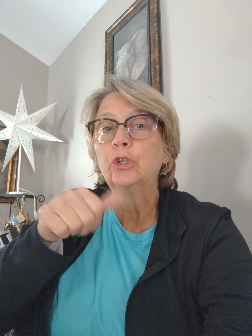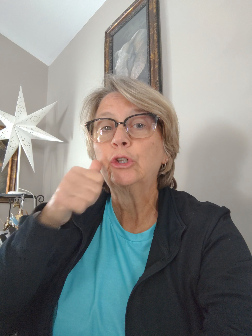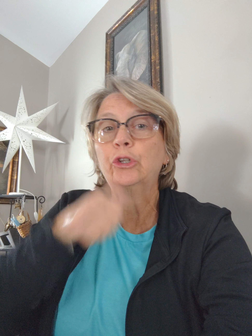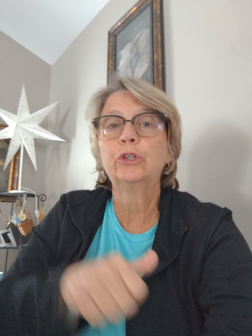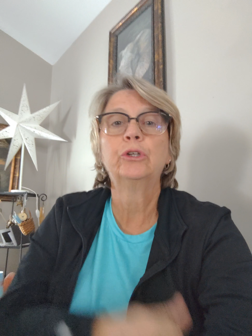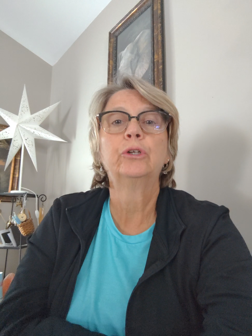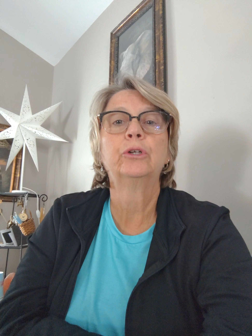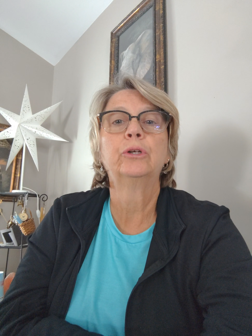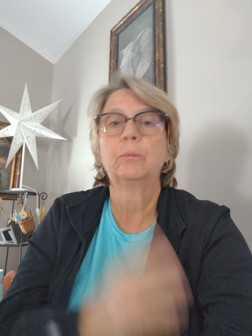girl